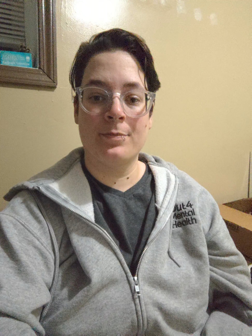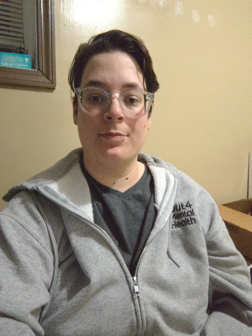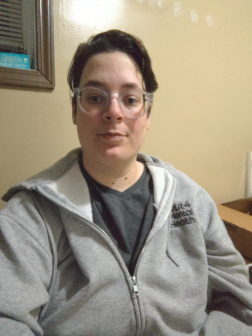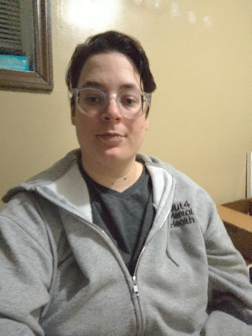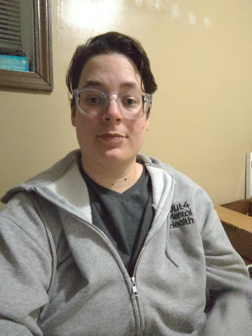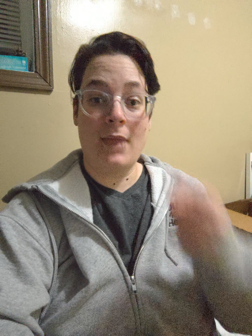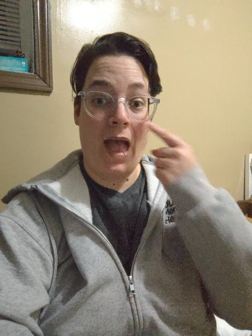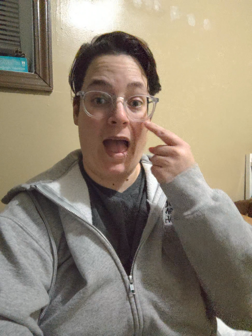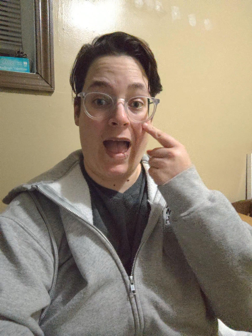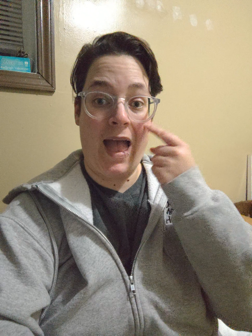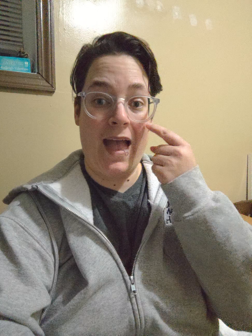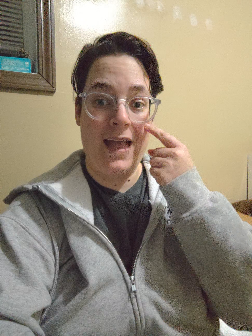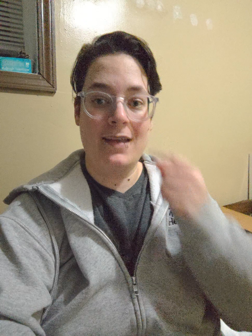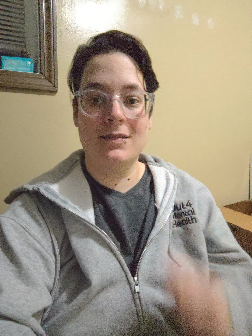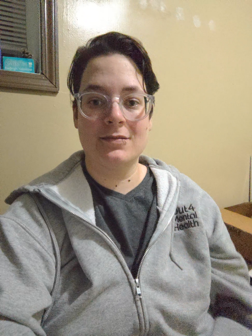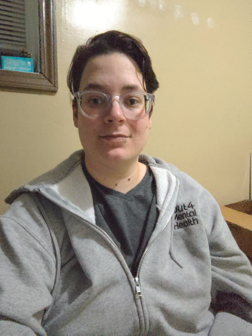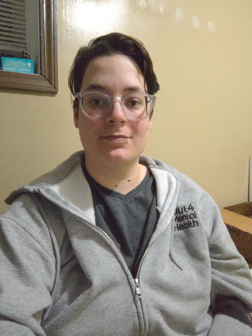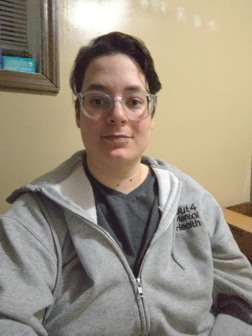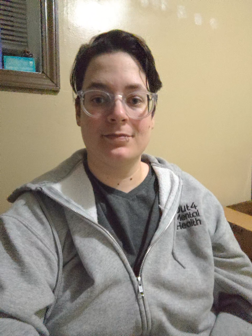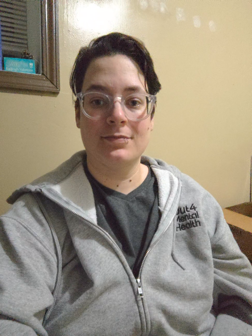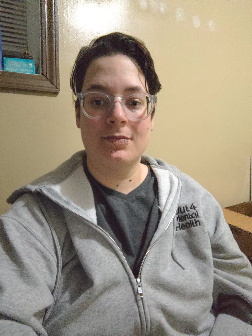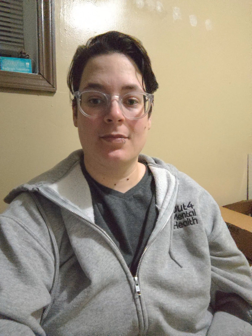eye